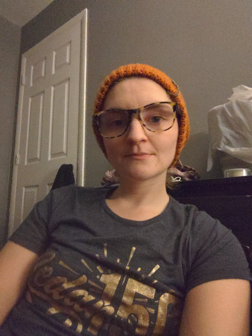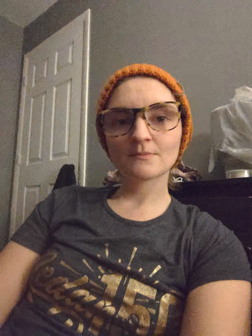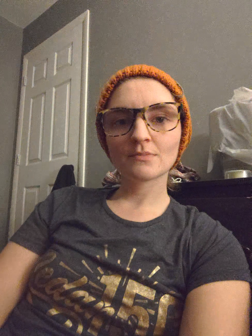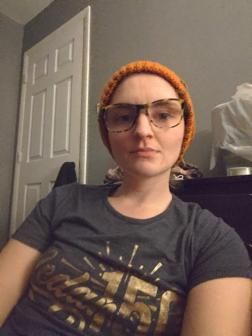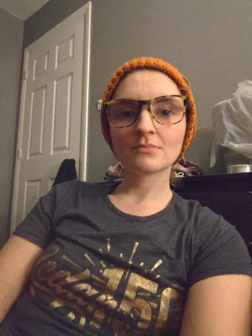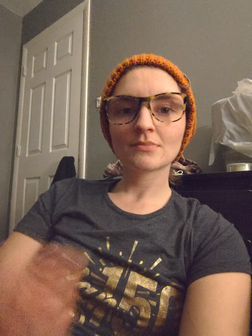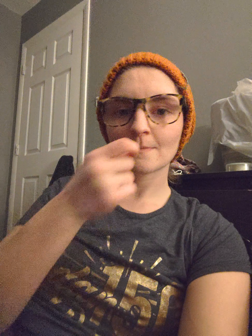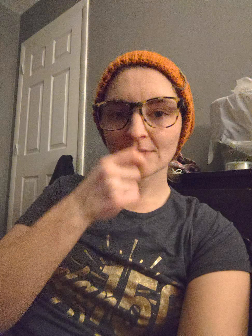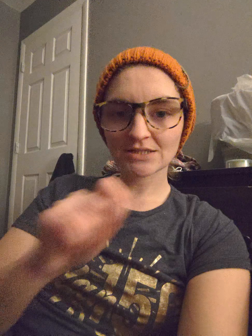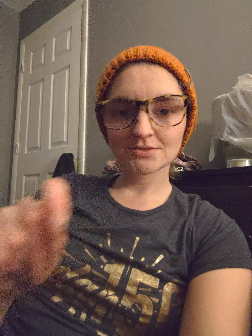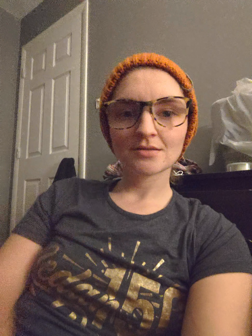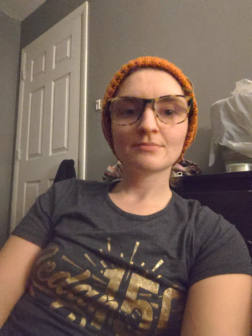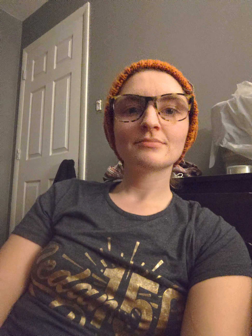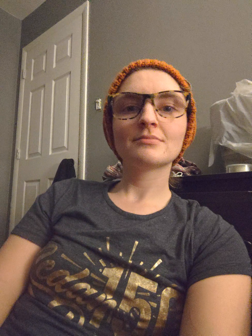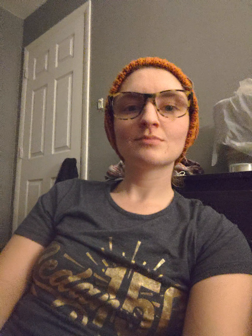pen